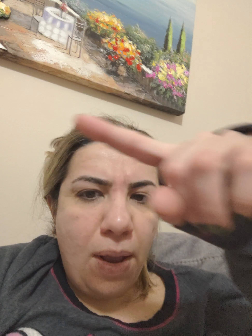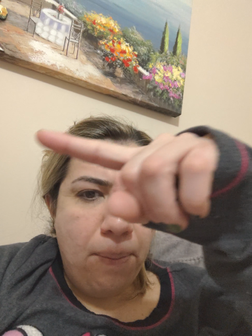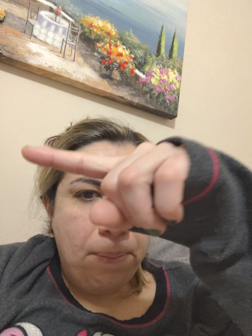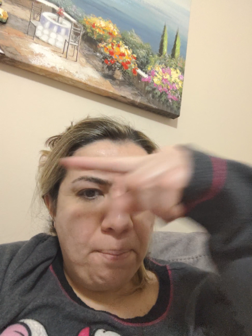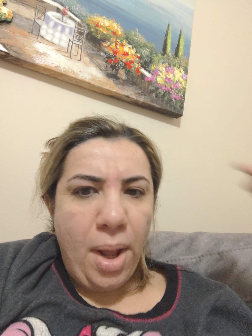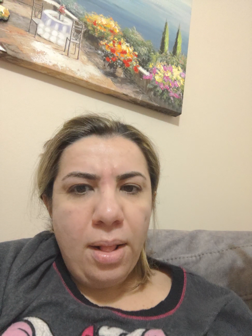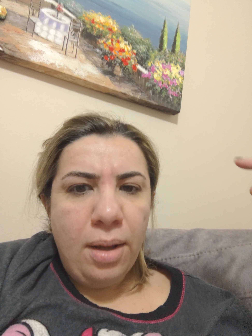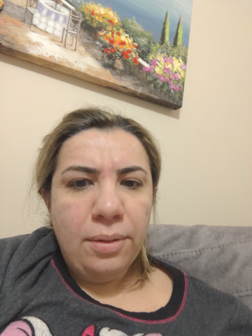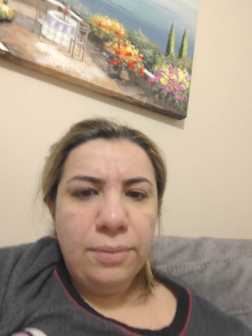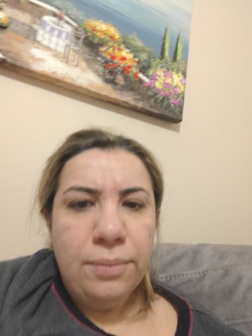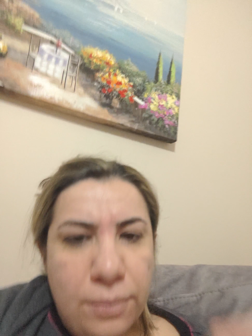black